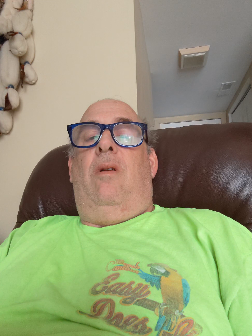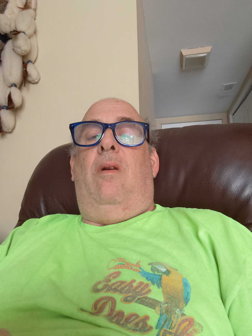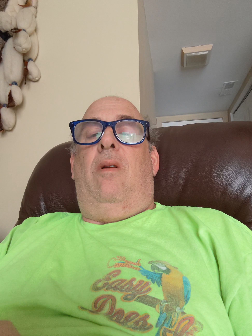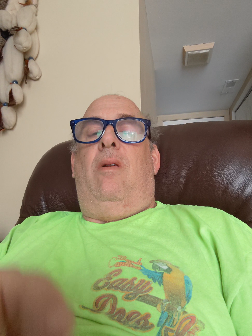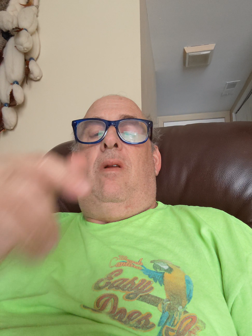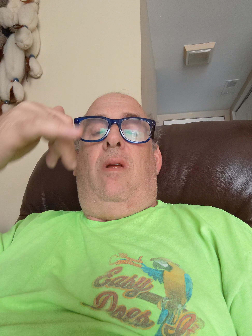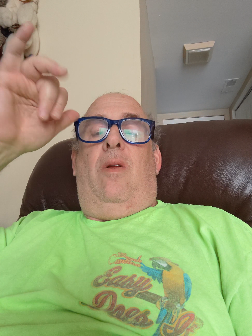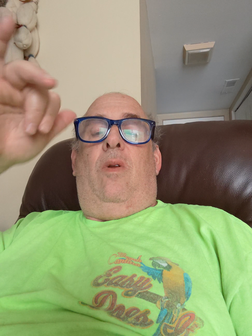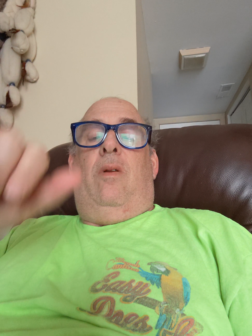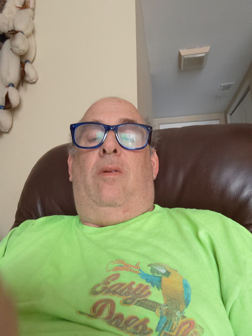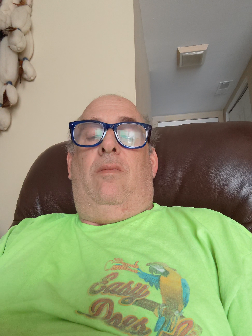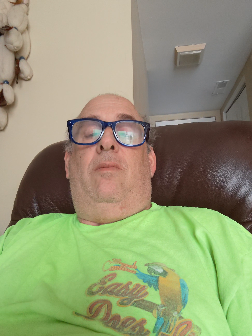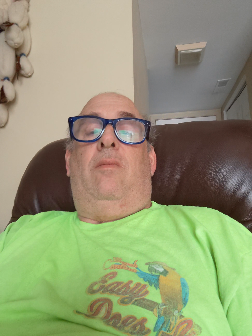cow